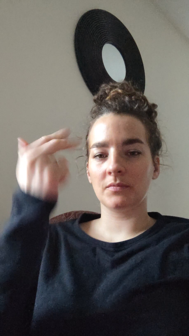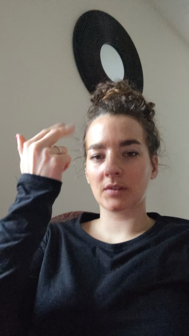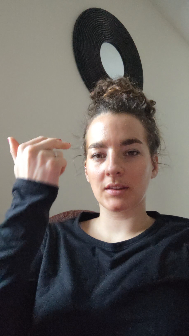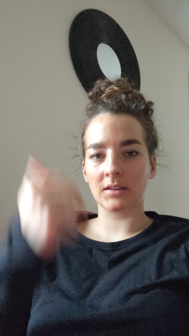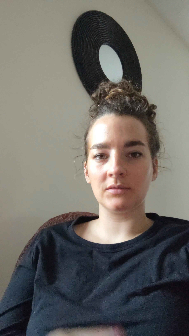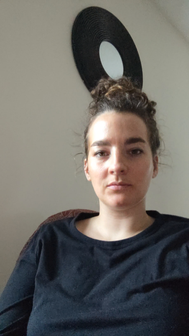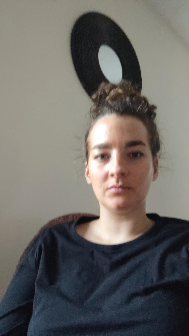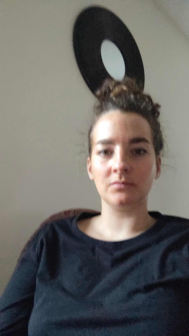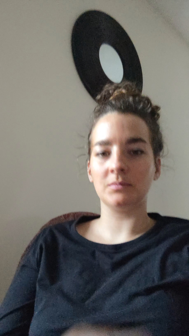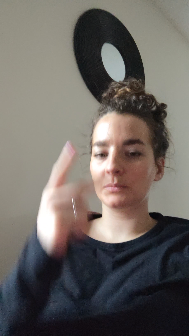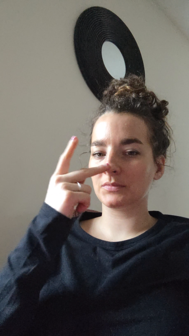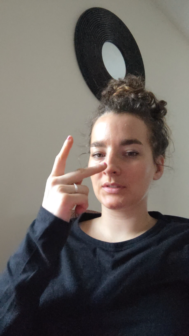penis